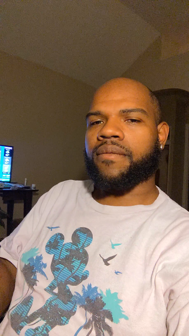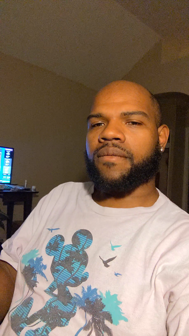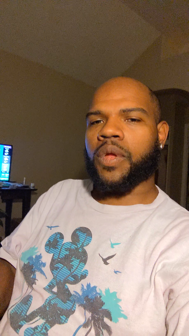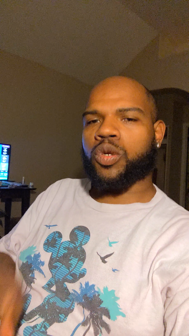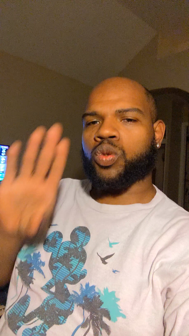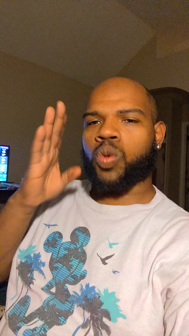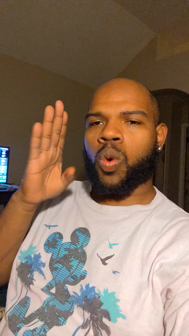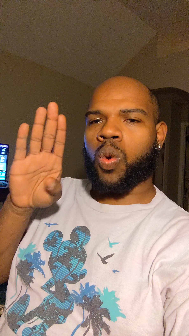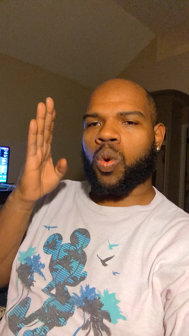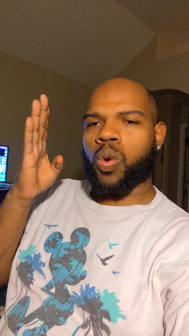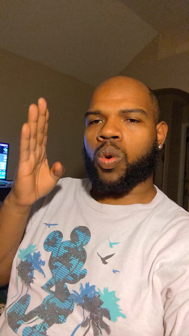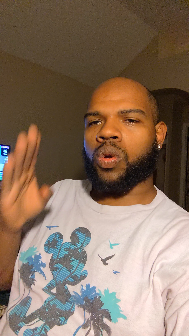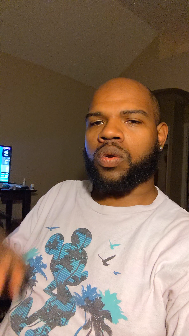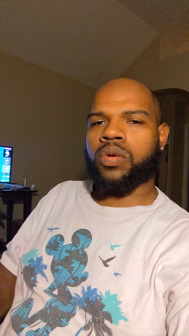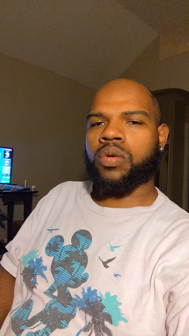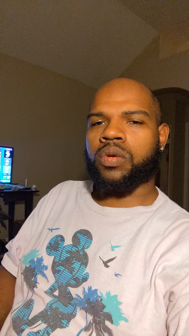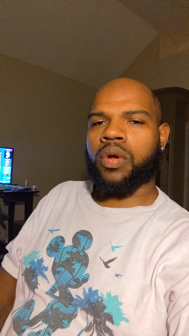door